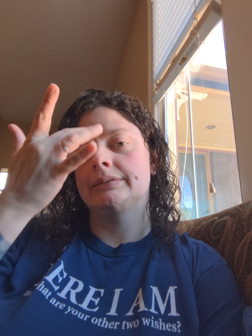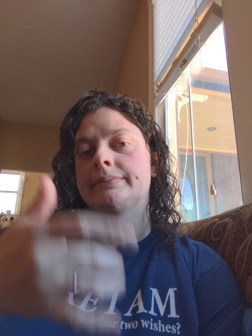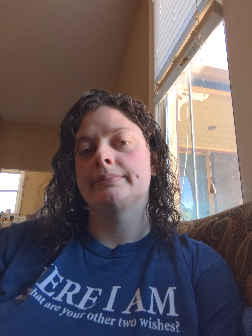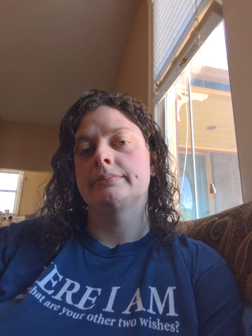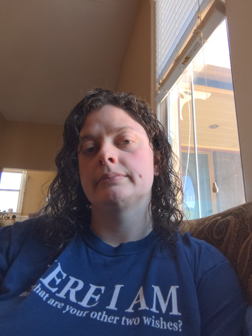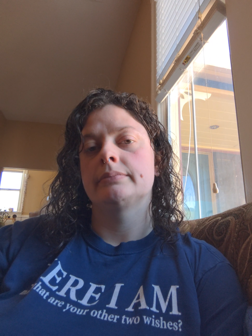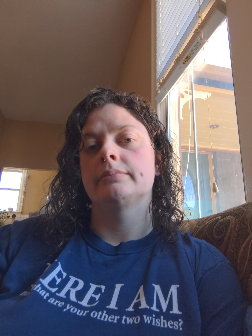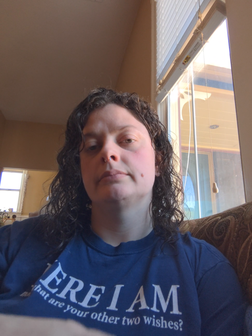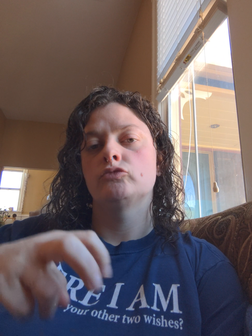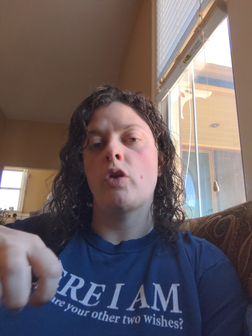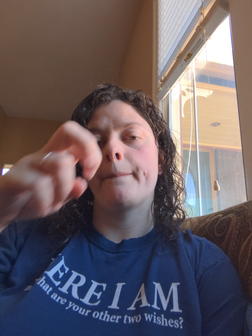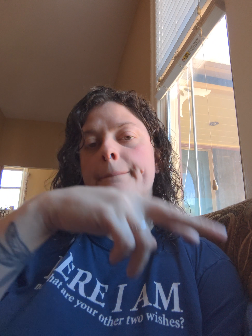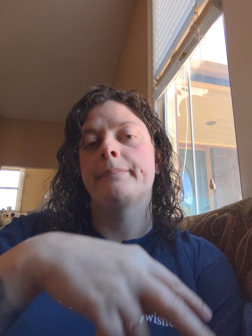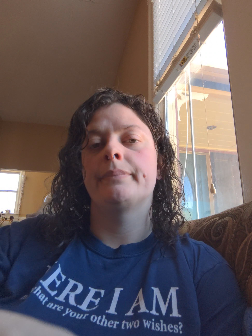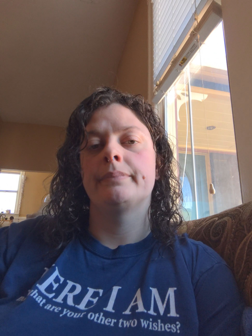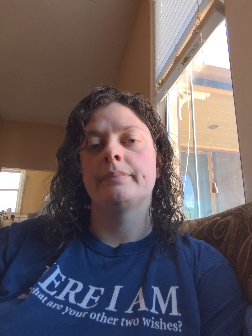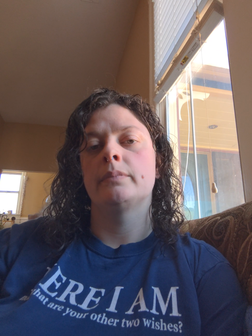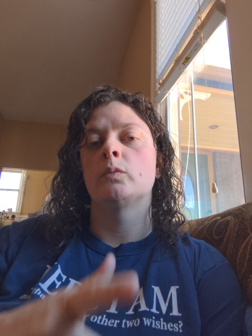jump